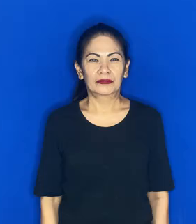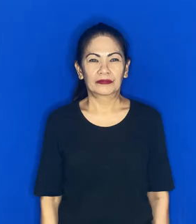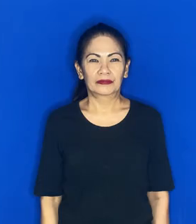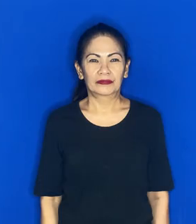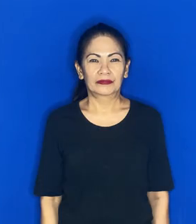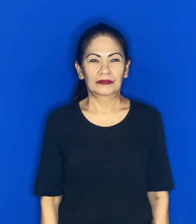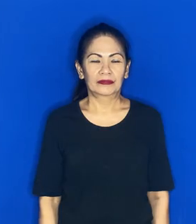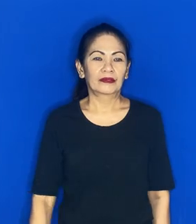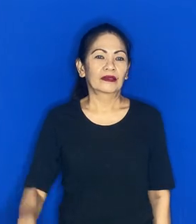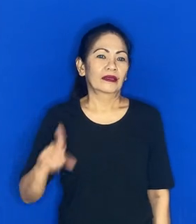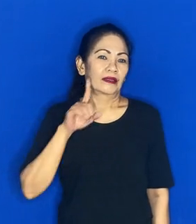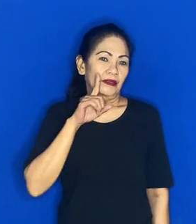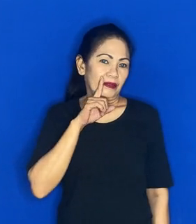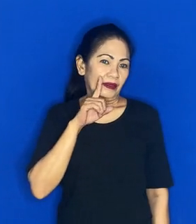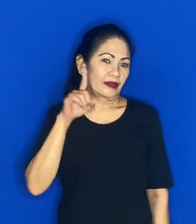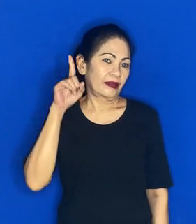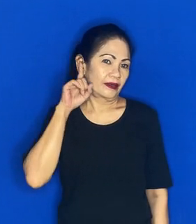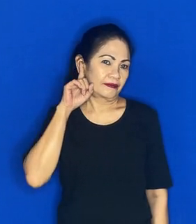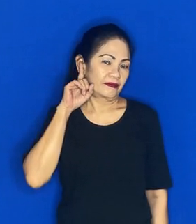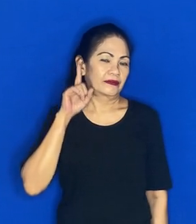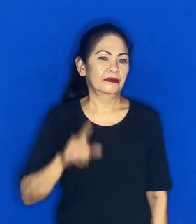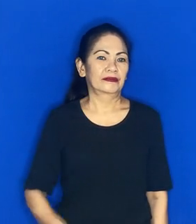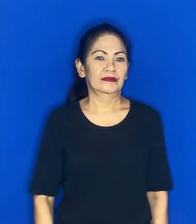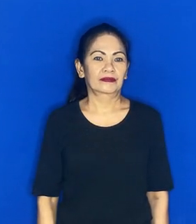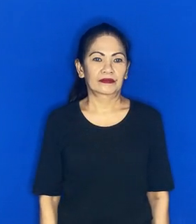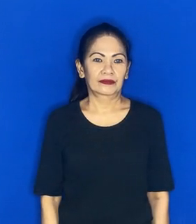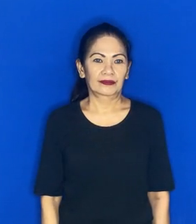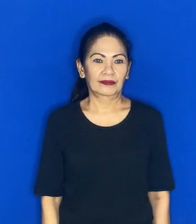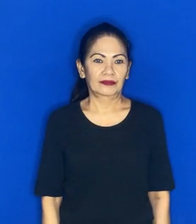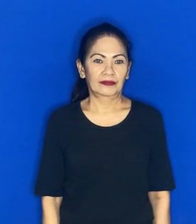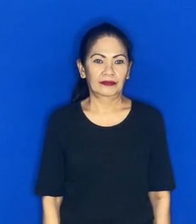deaf